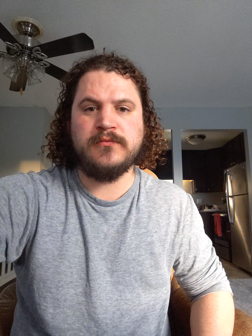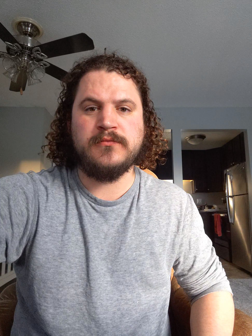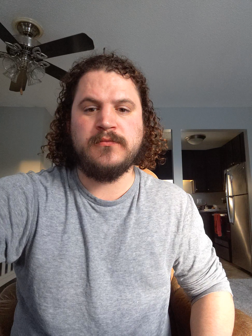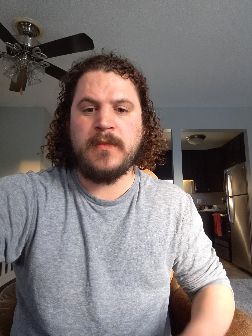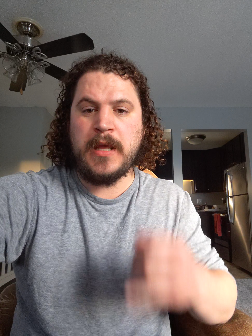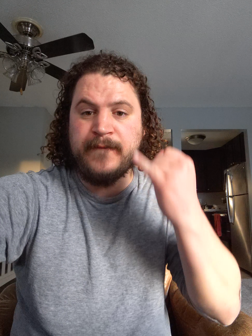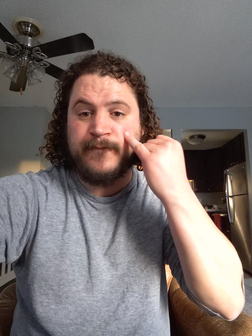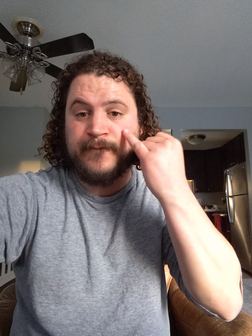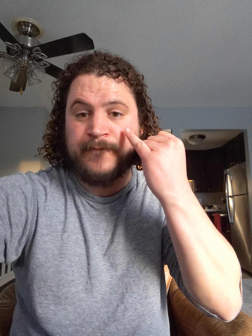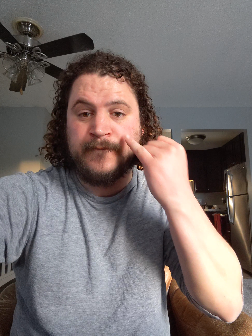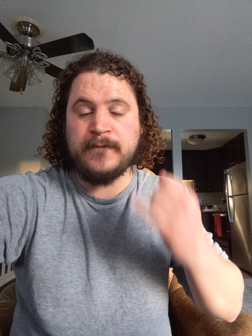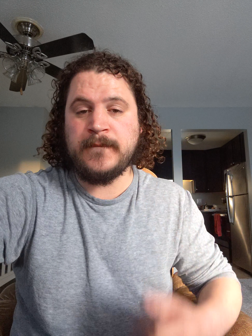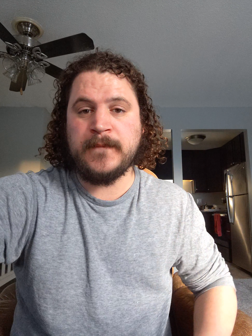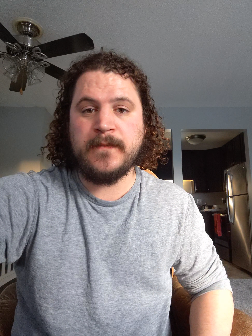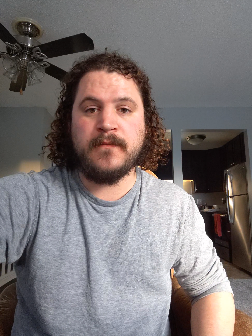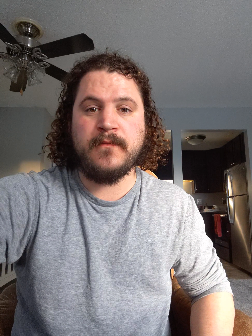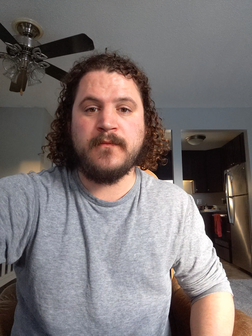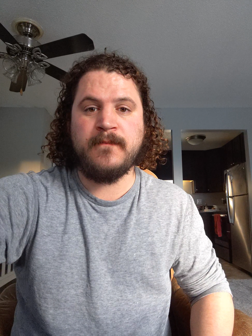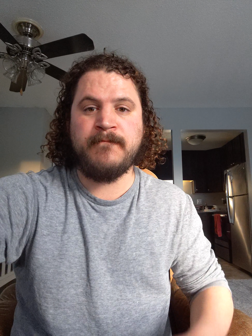if